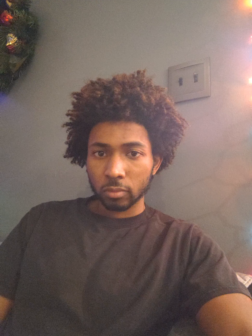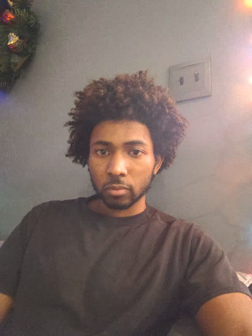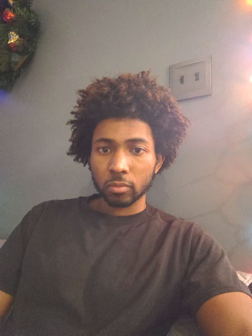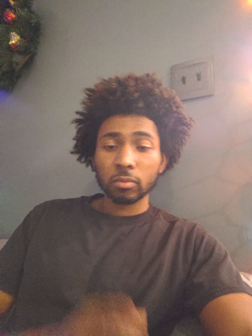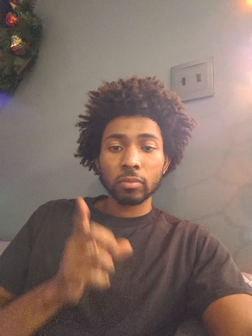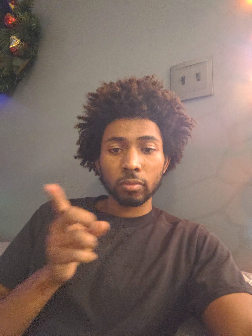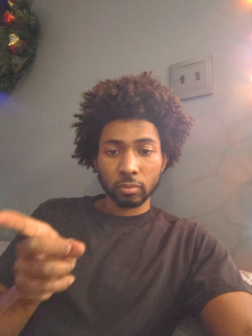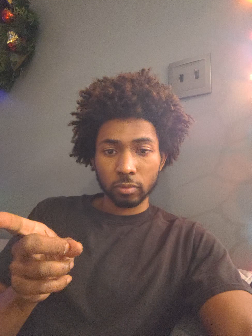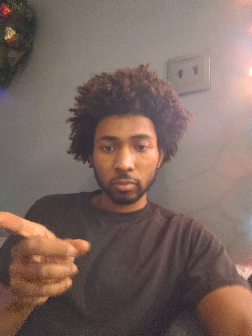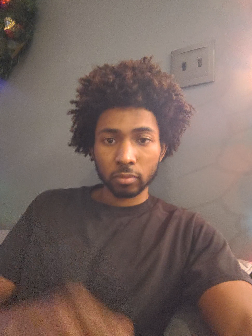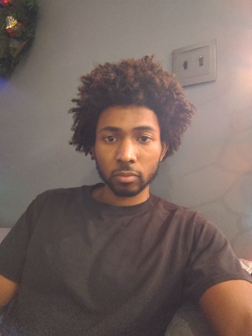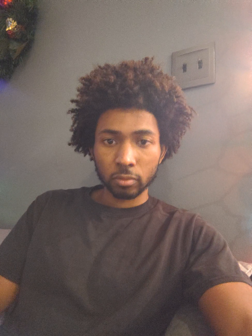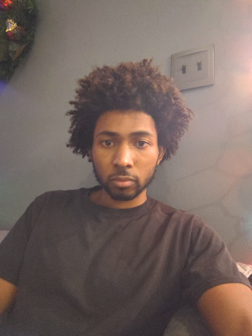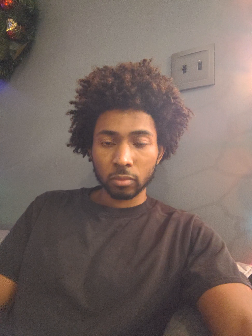he/she/it